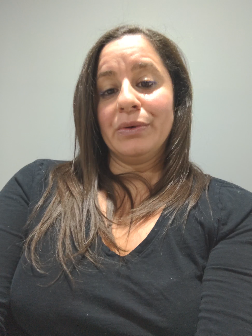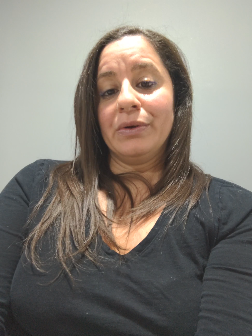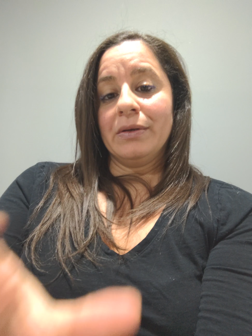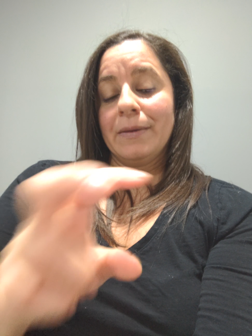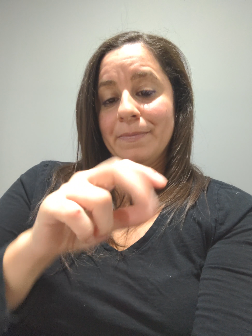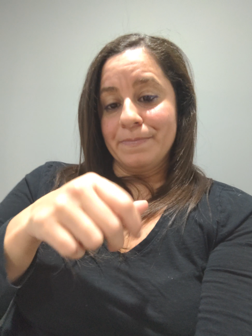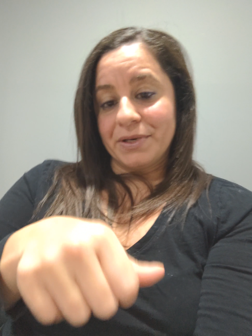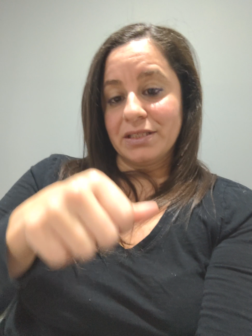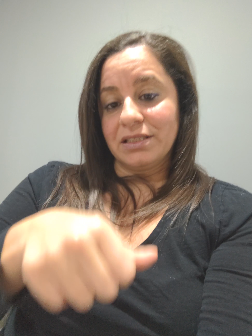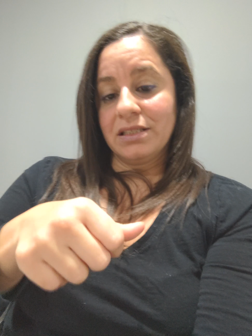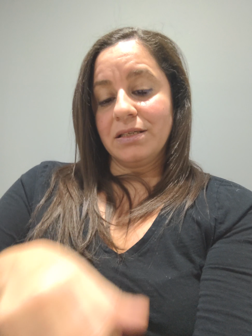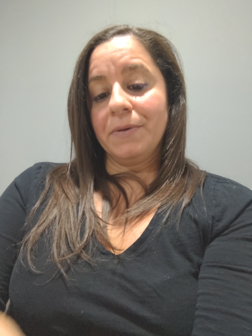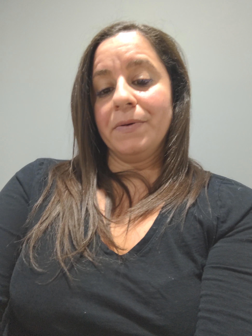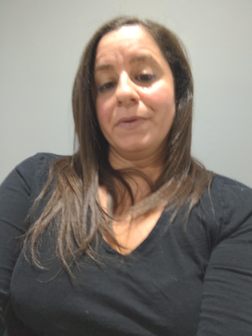puzzle